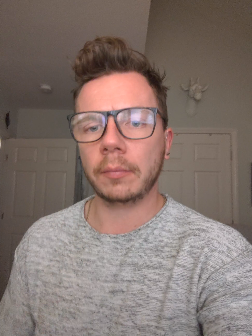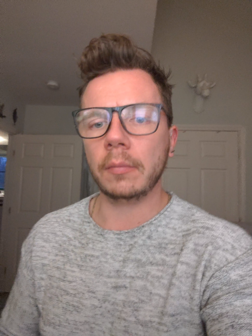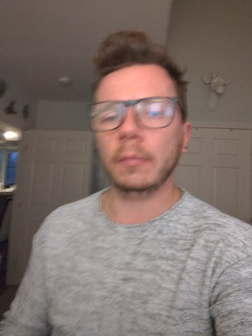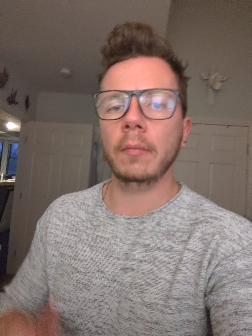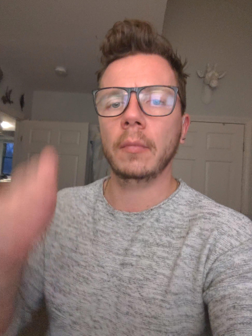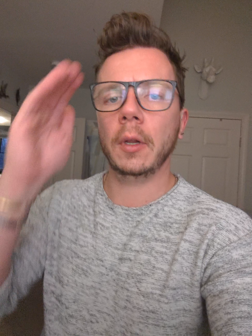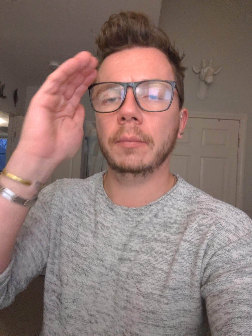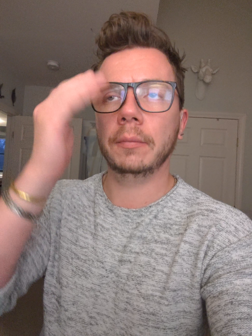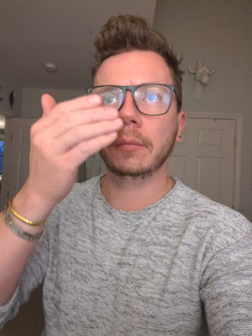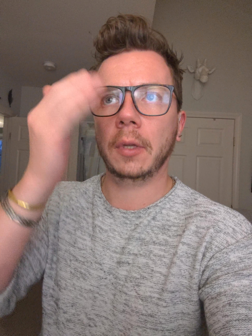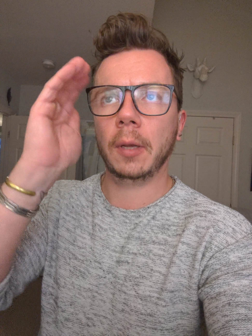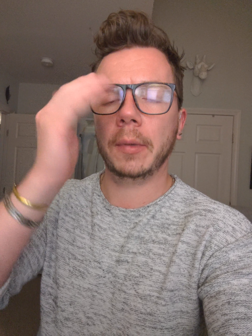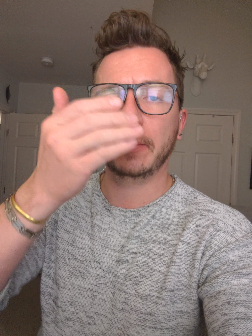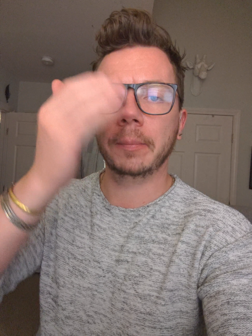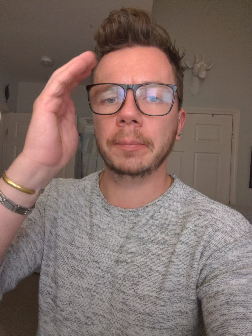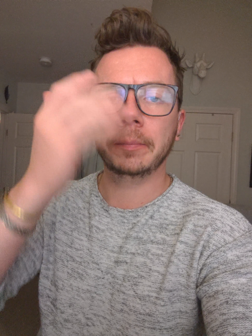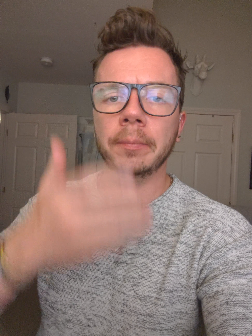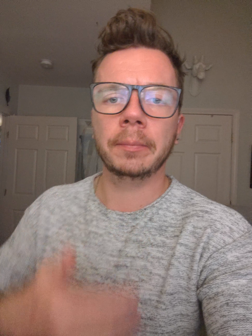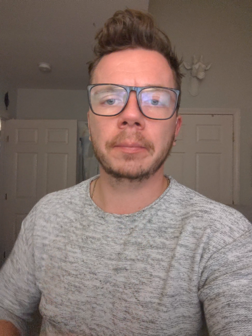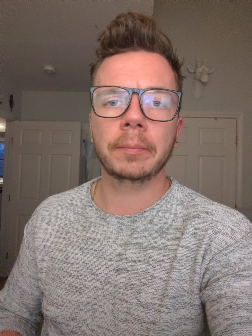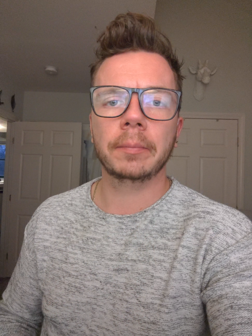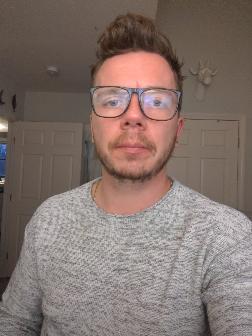sleepy